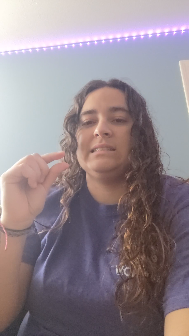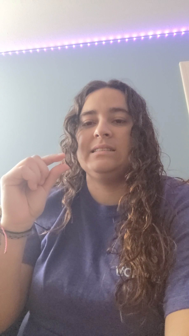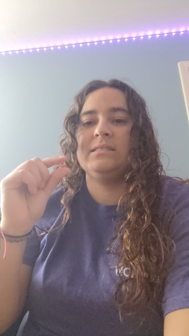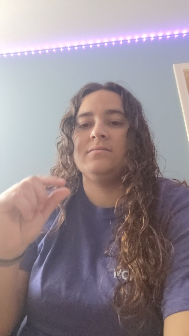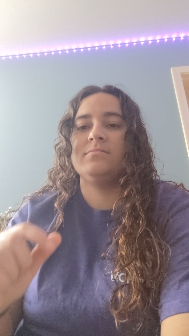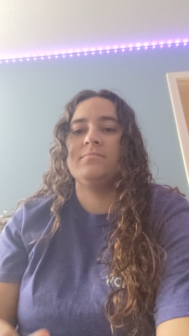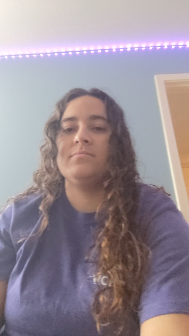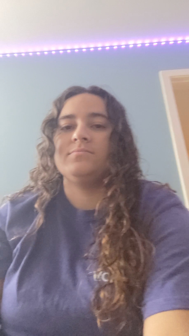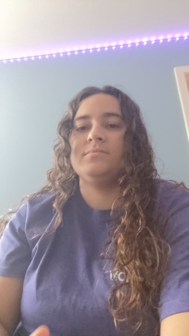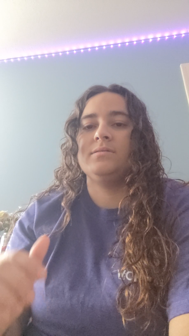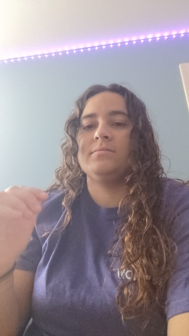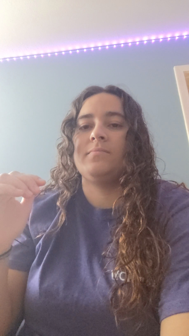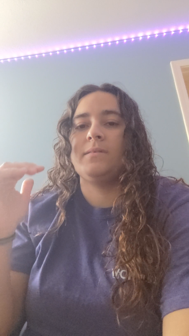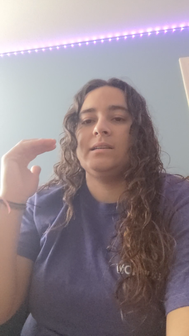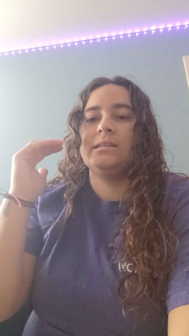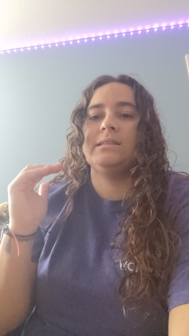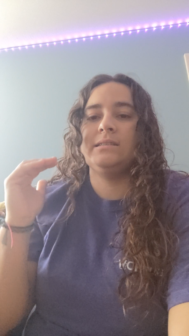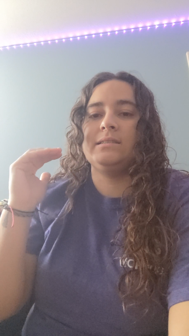little